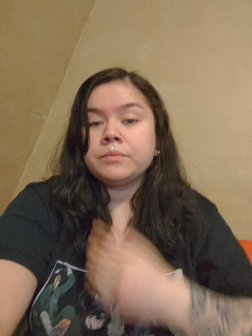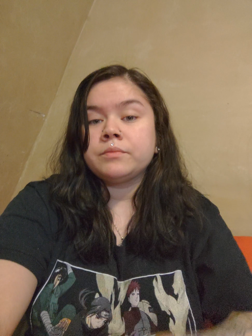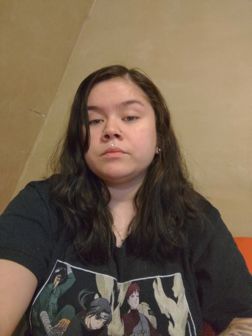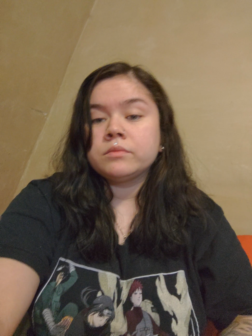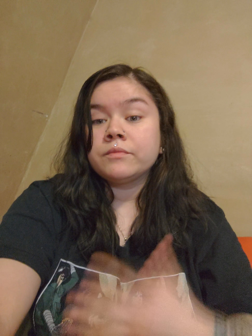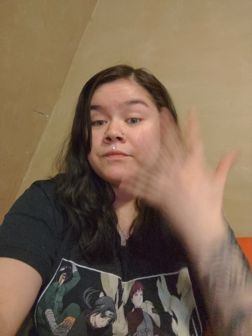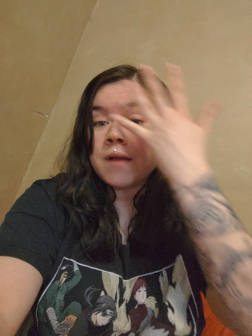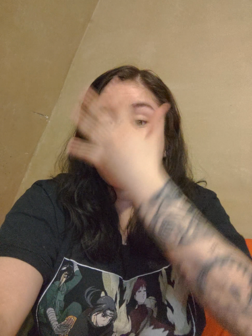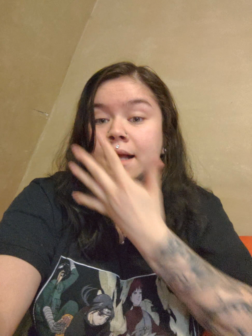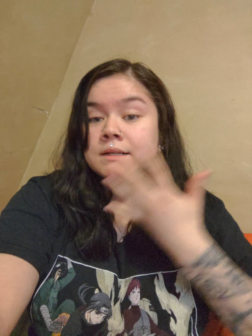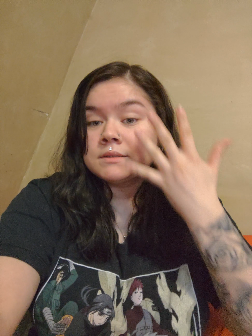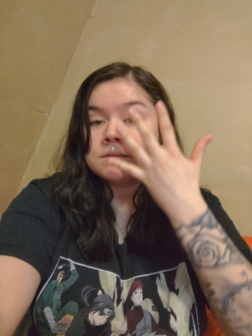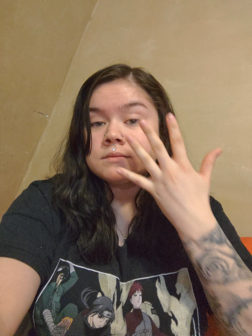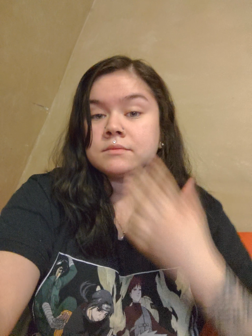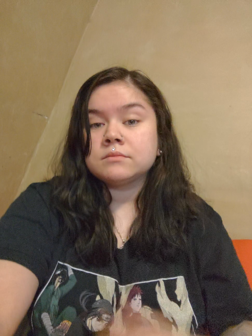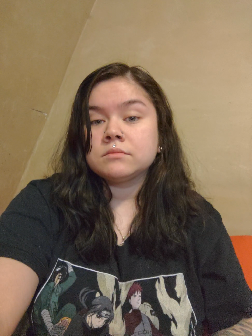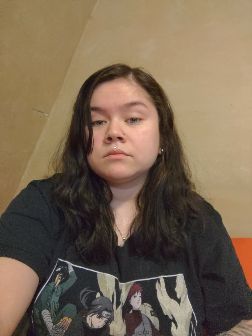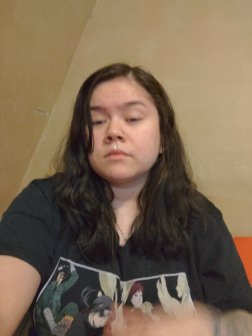face